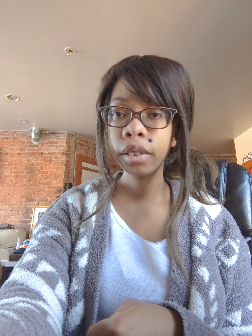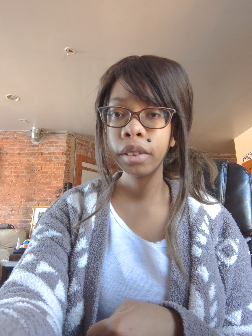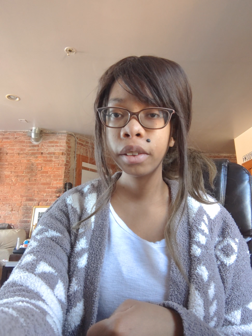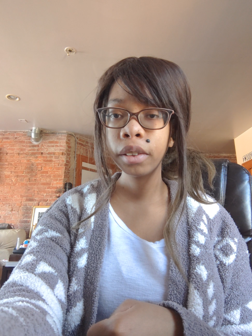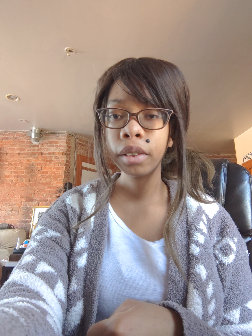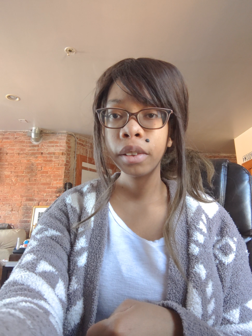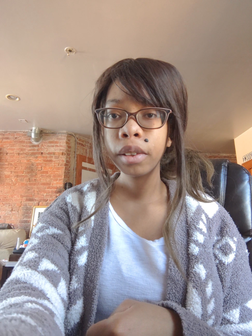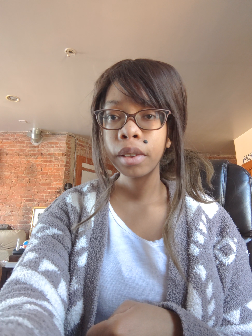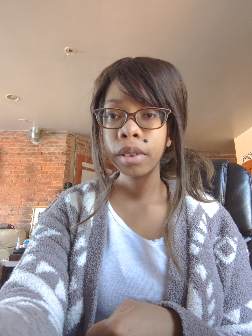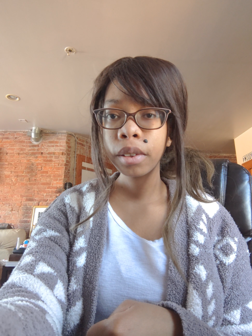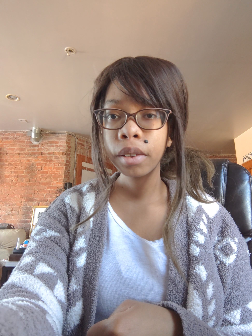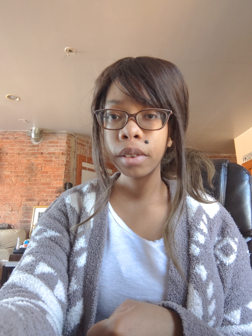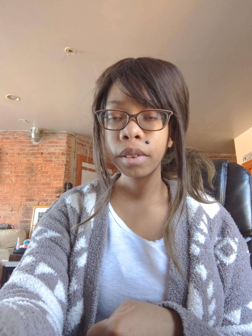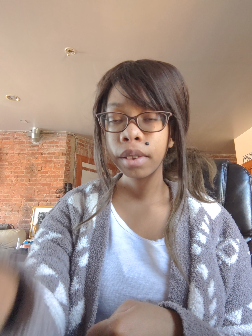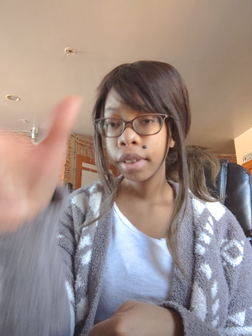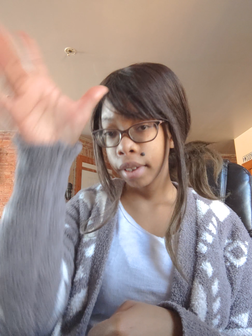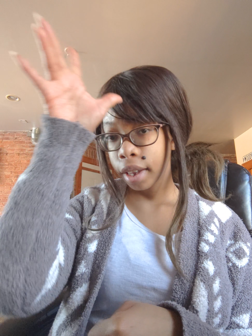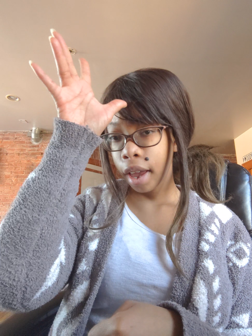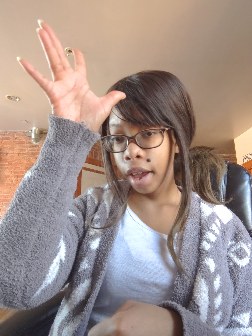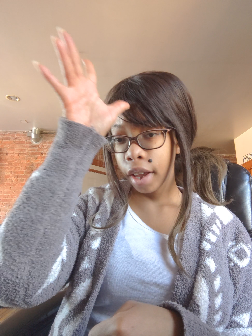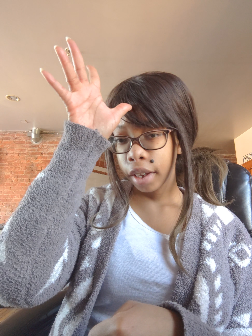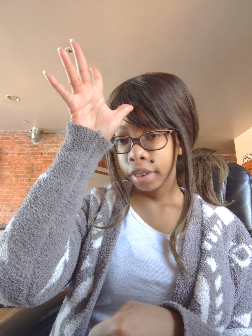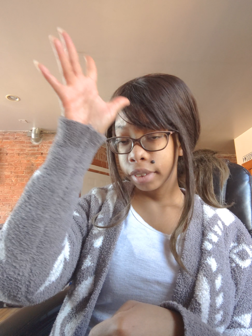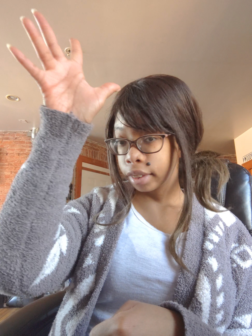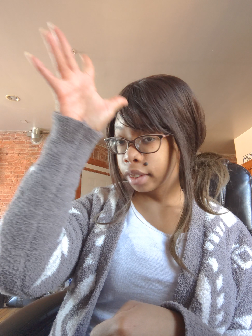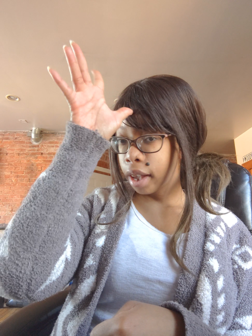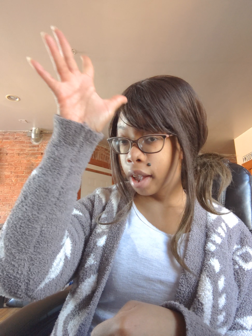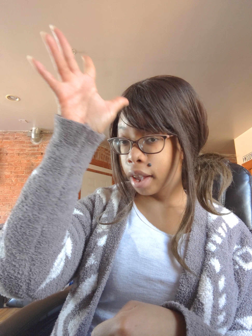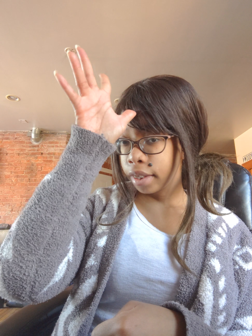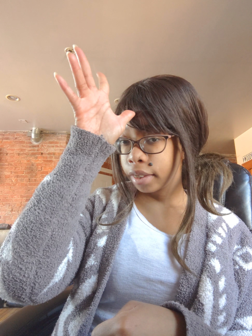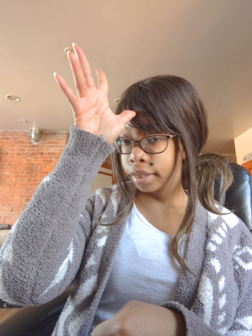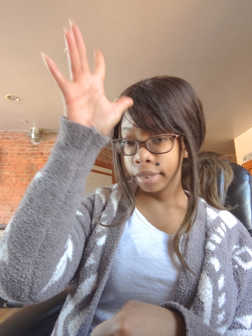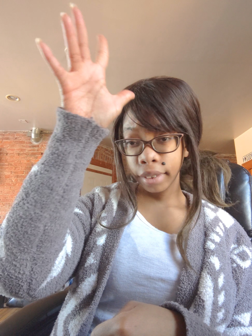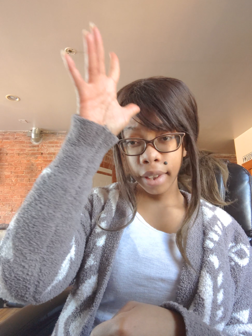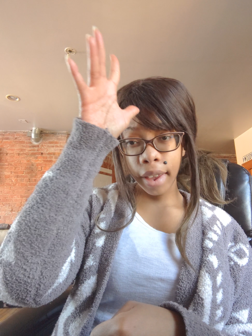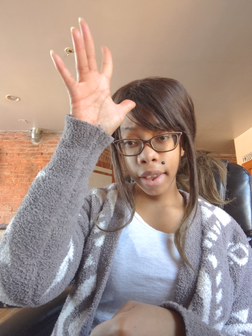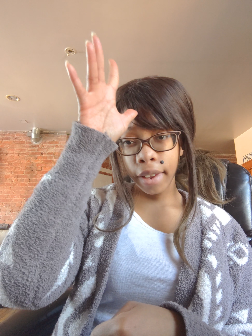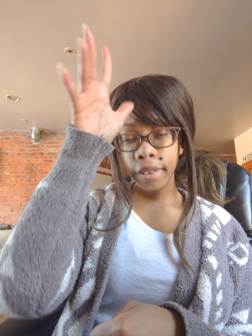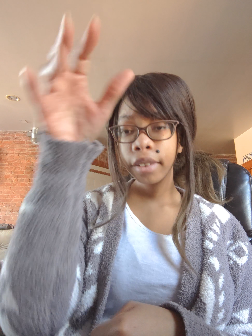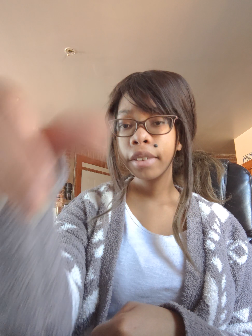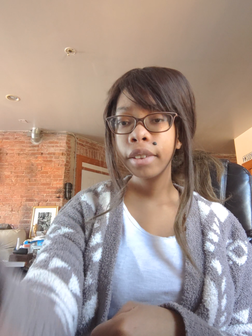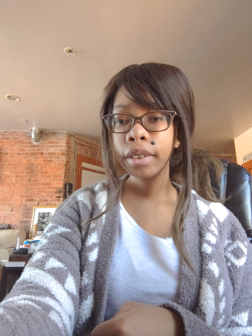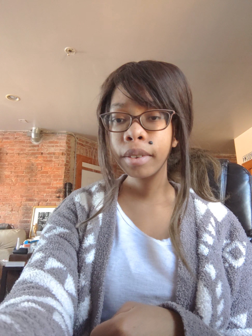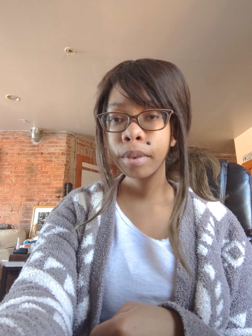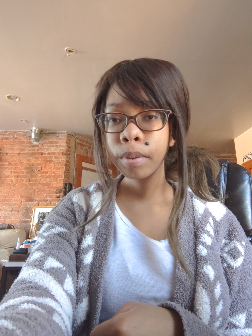dad